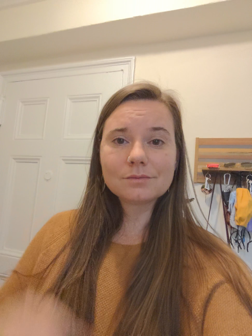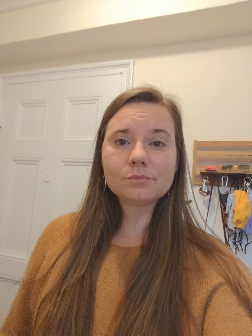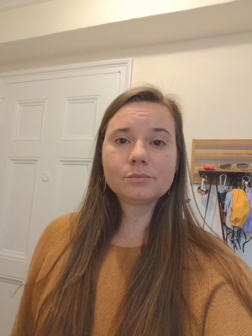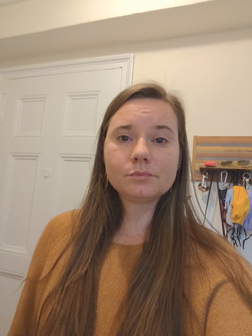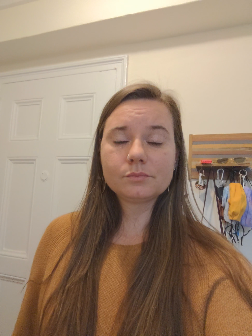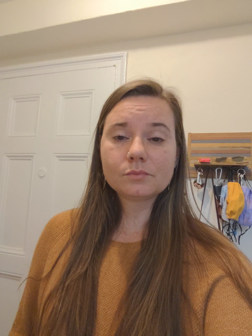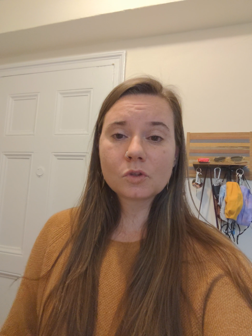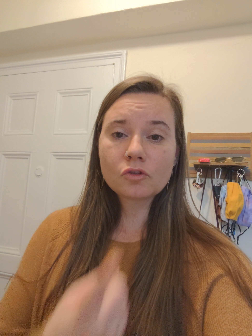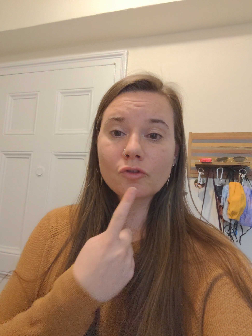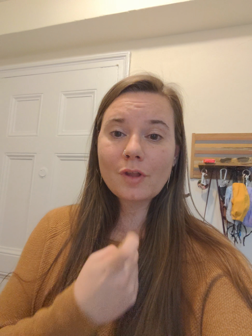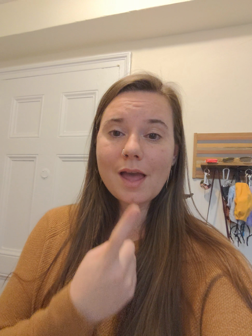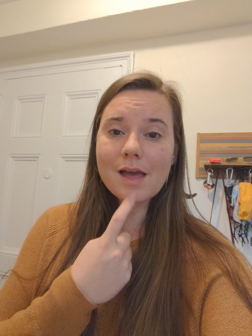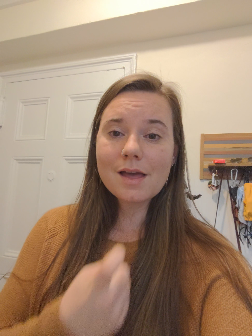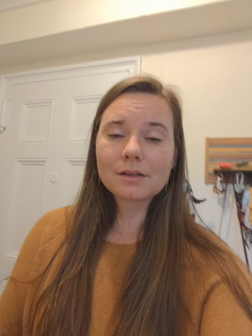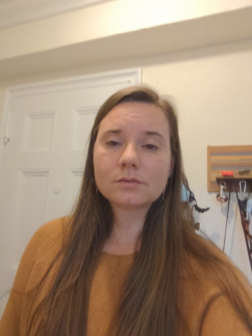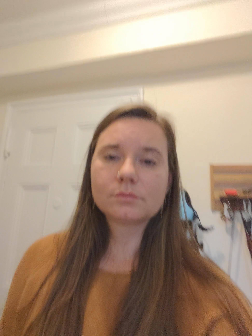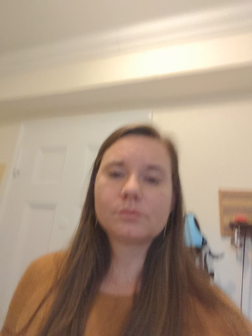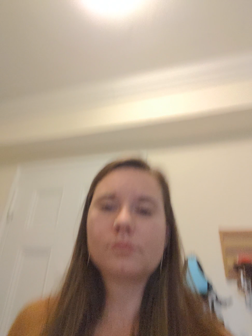red